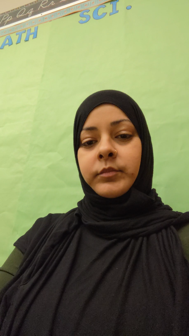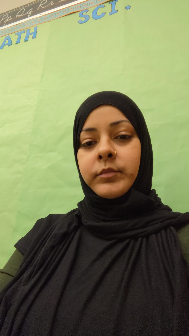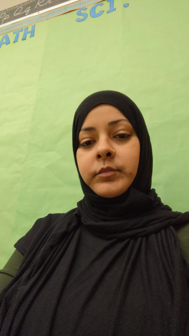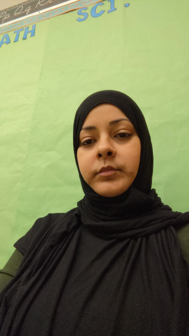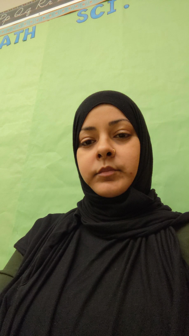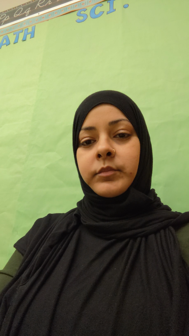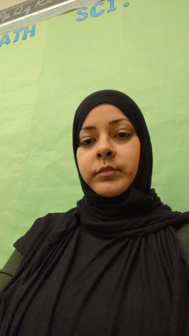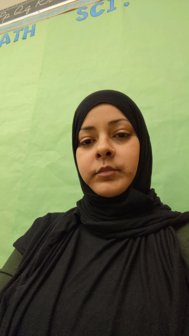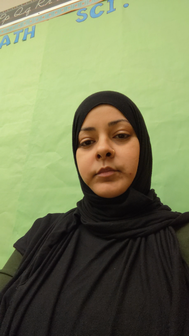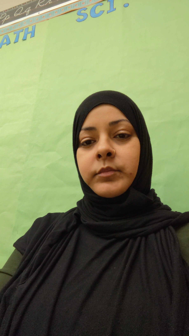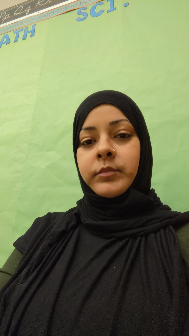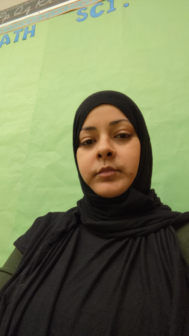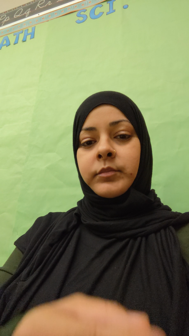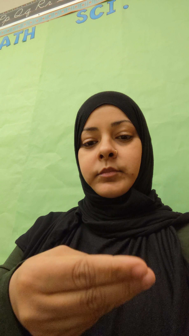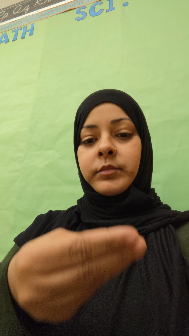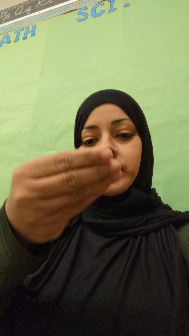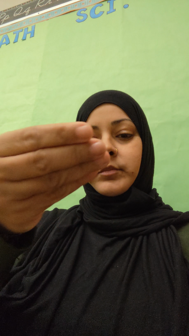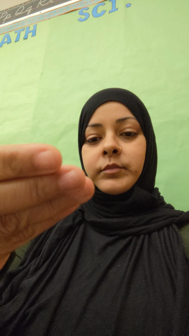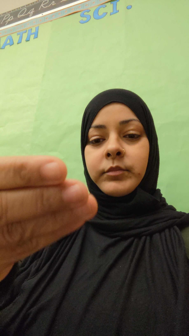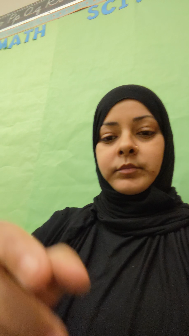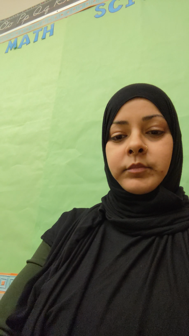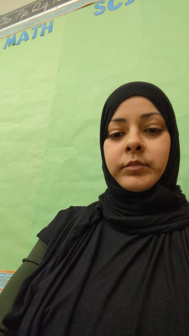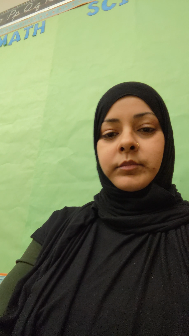buy